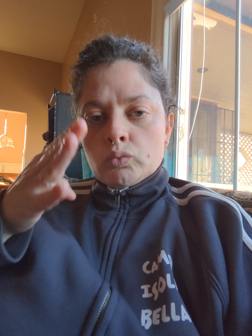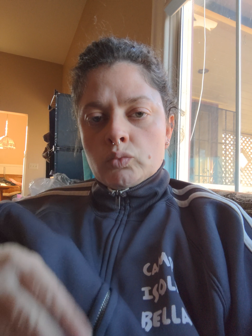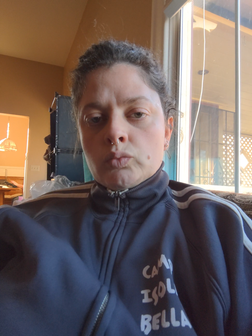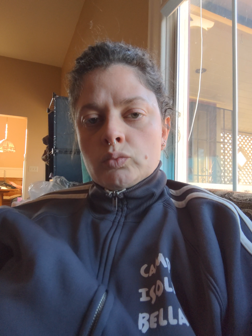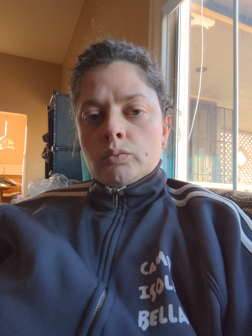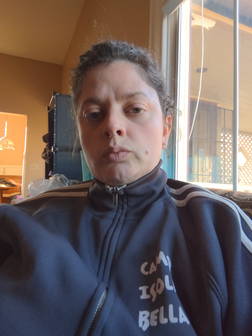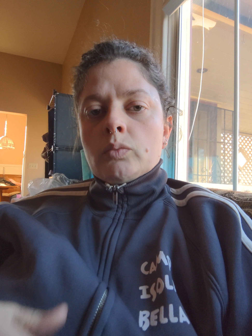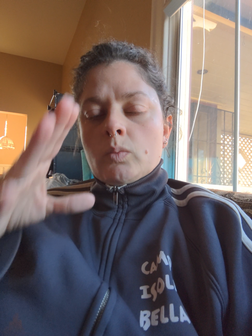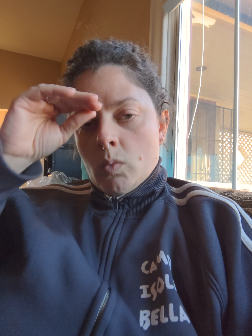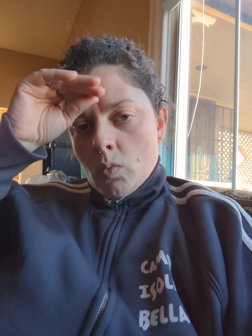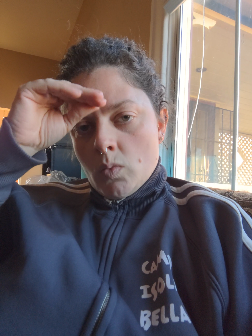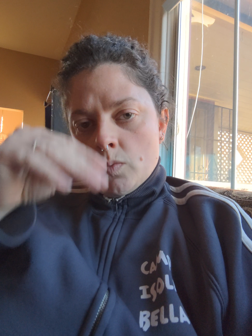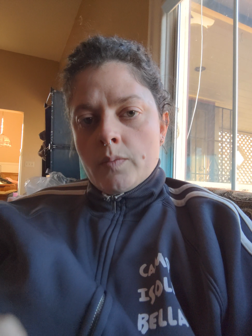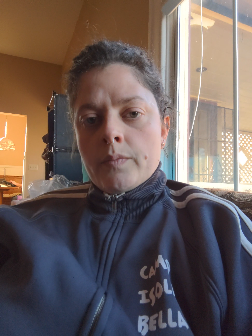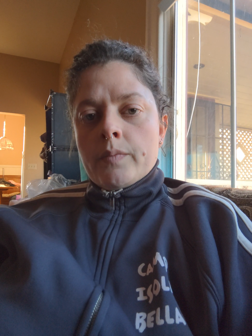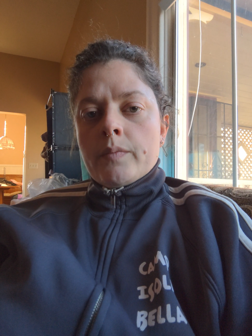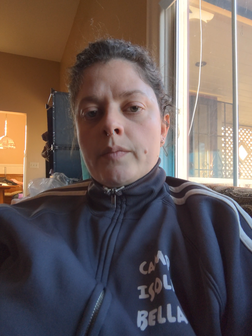boy